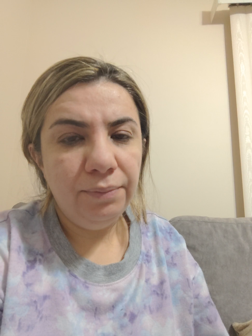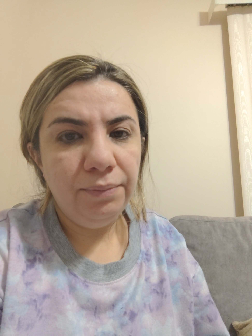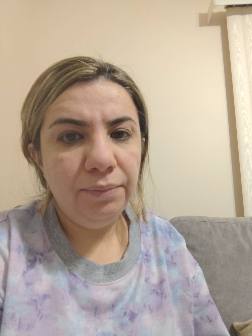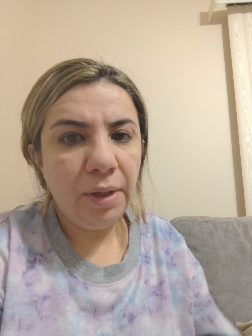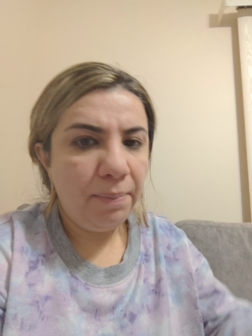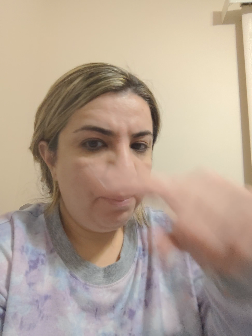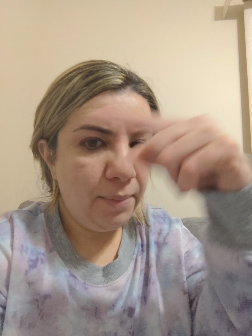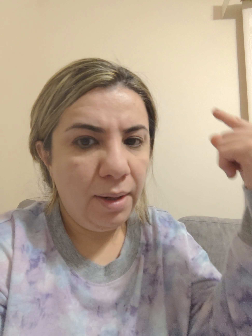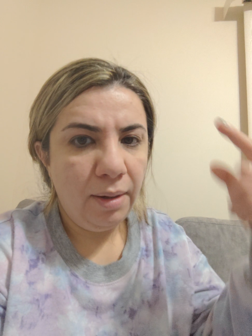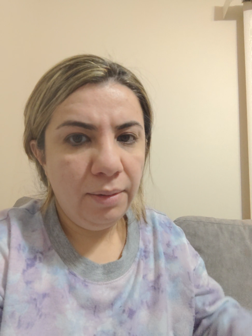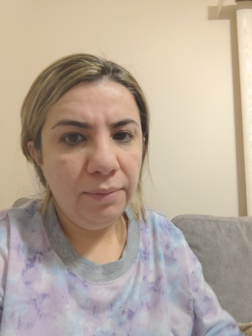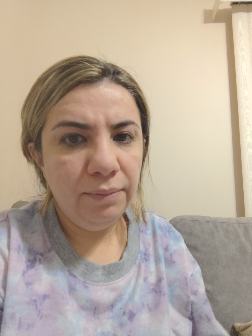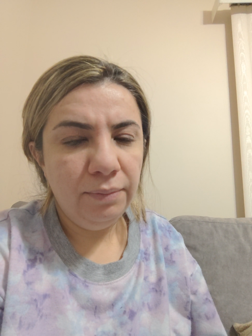black